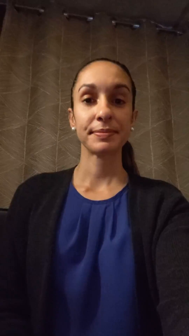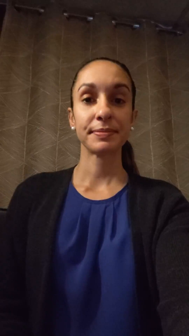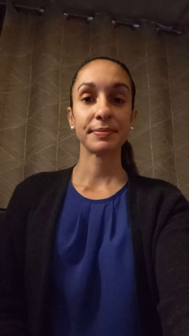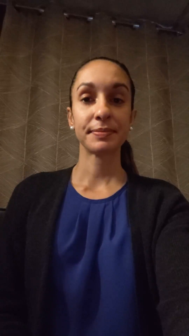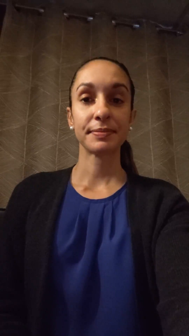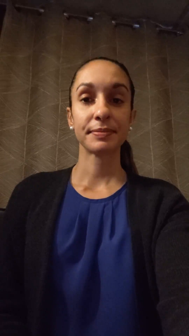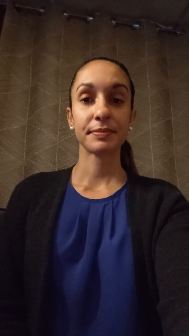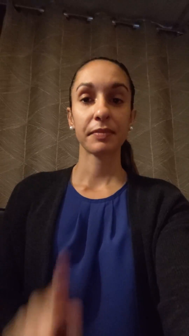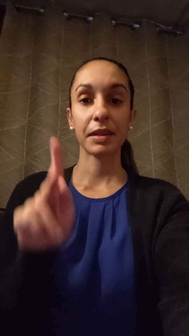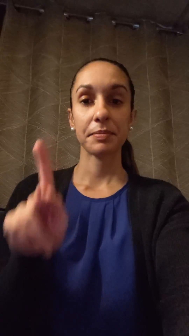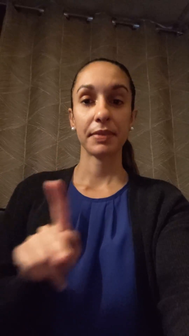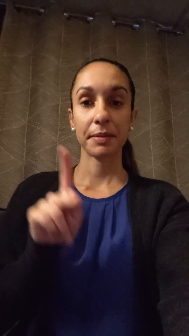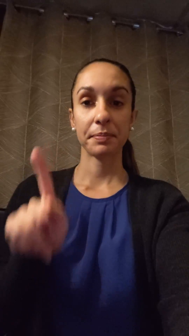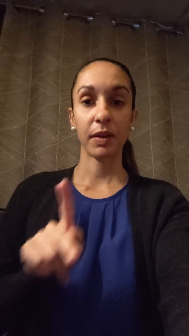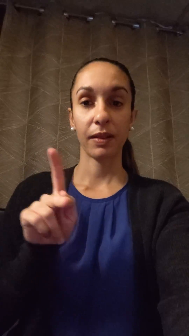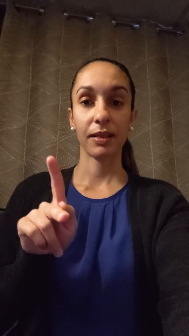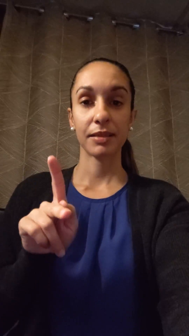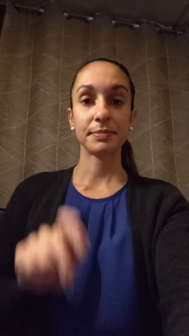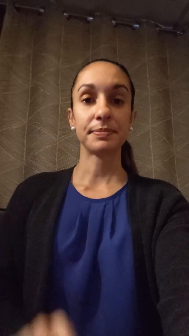people